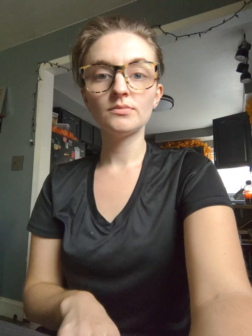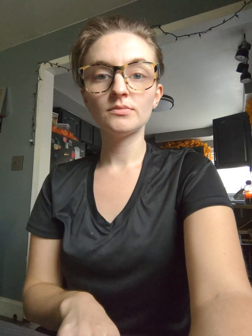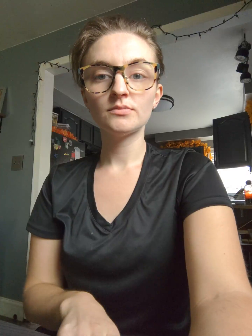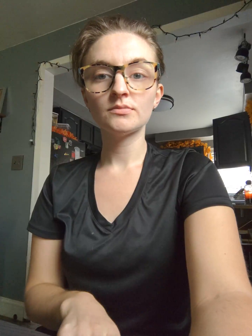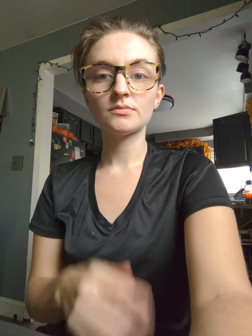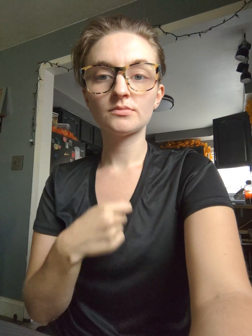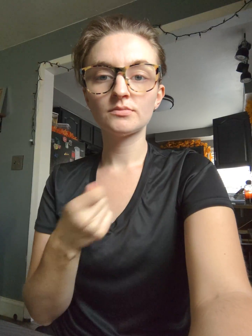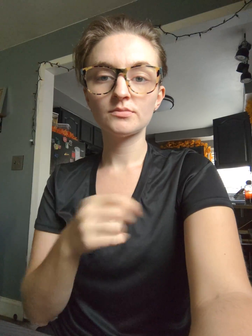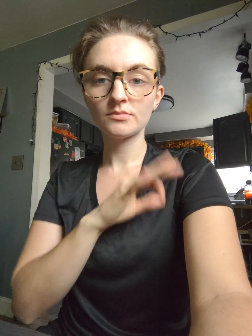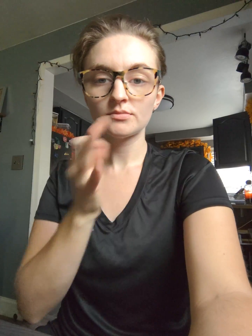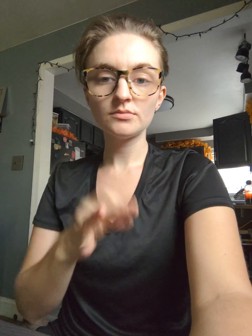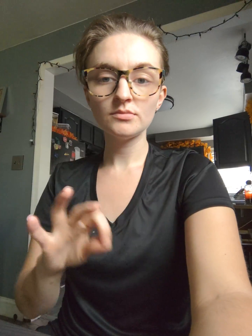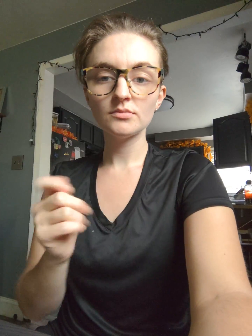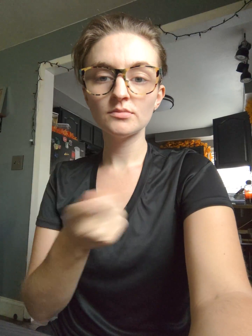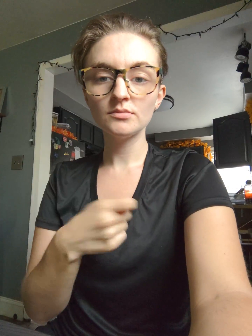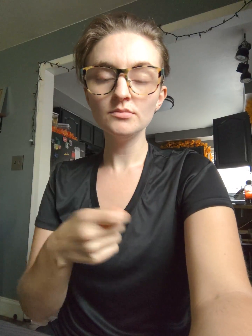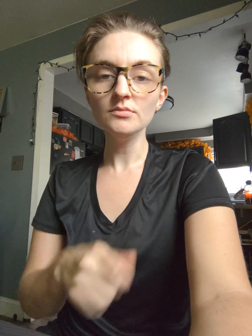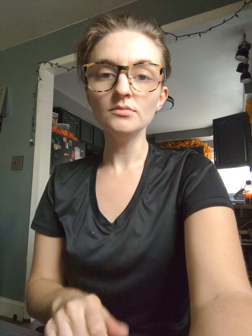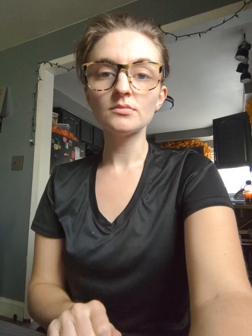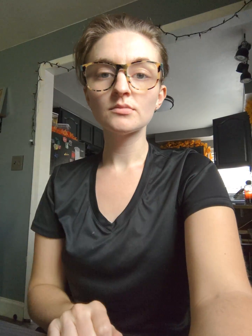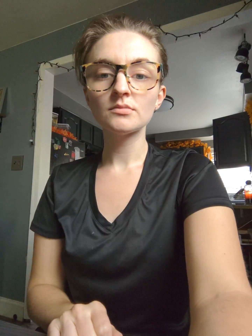hose